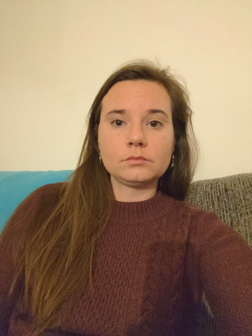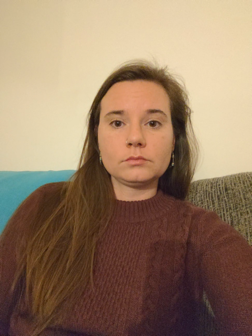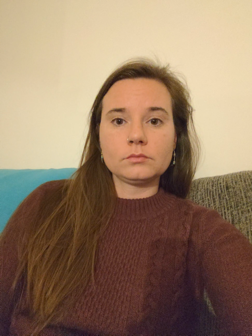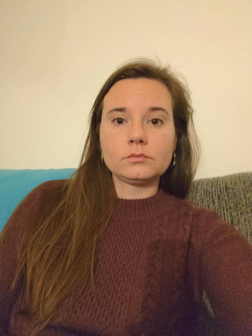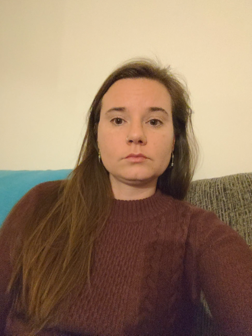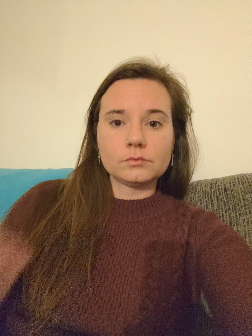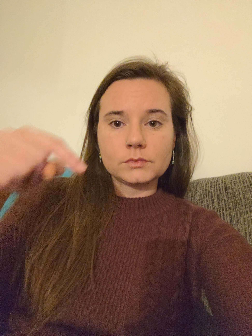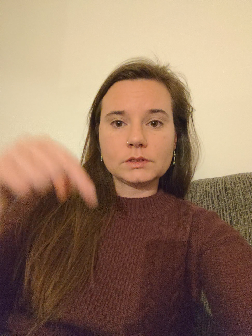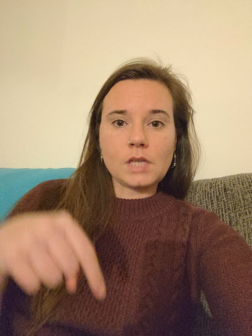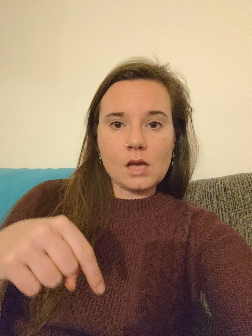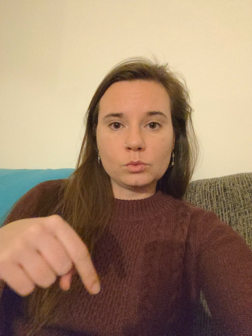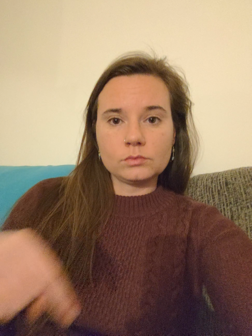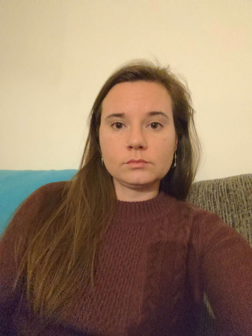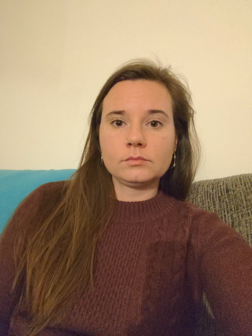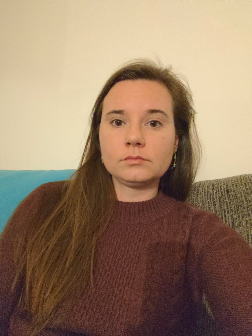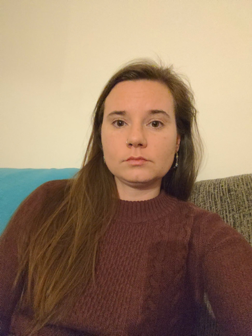down